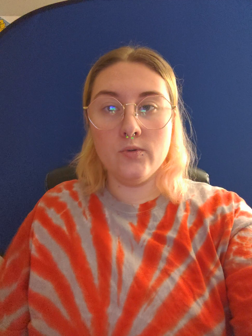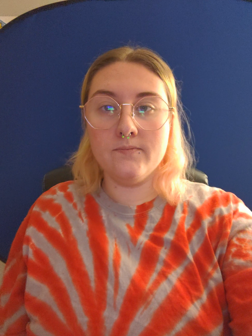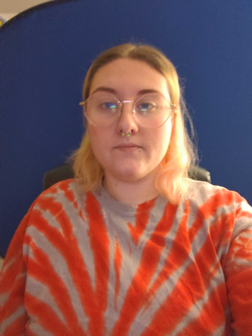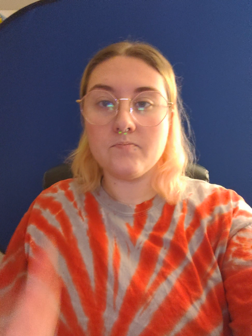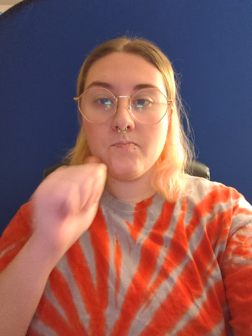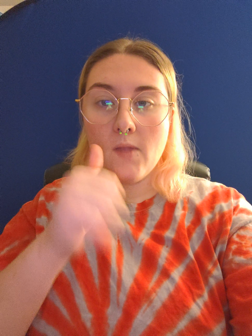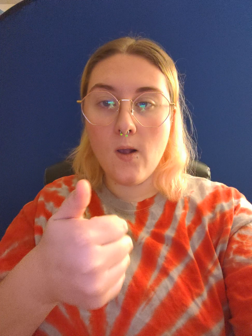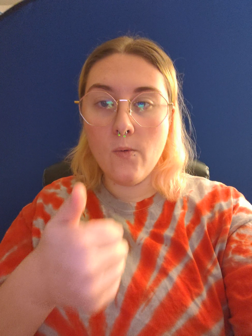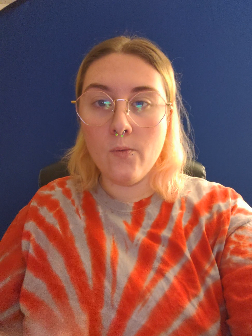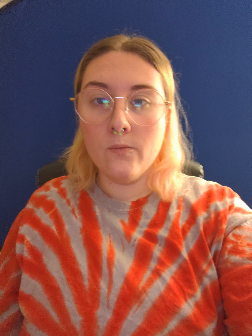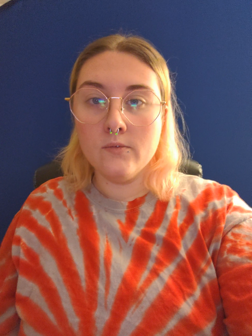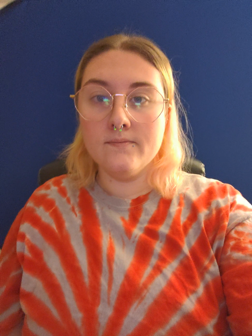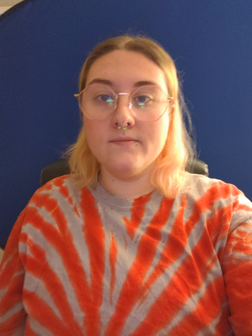tomorrow